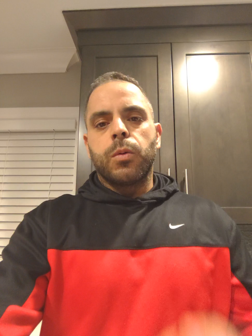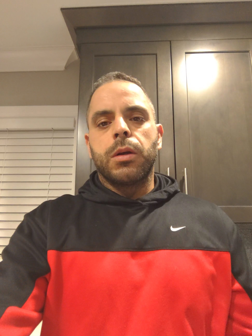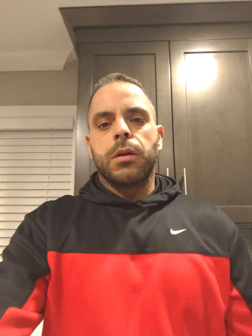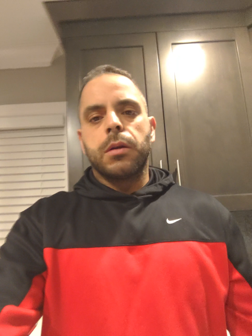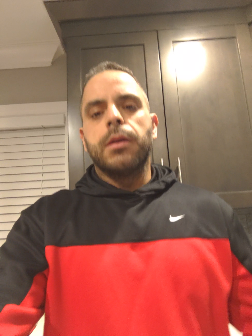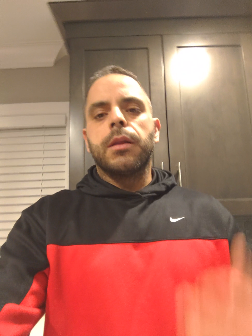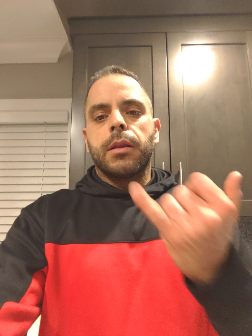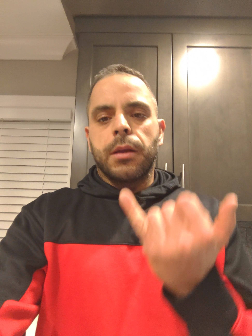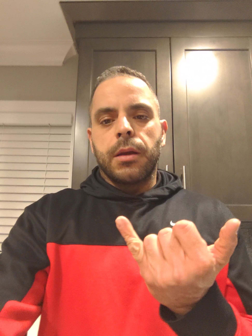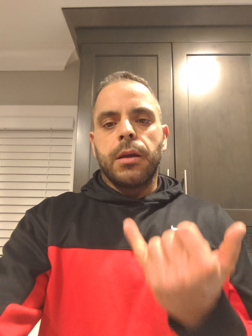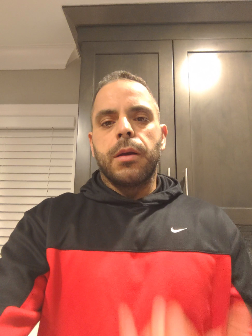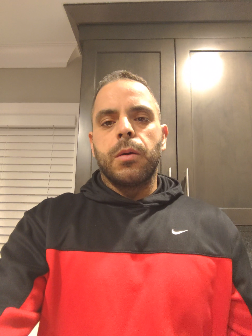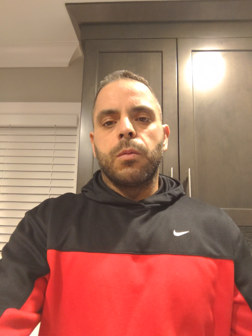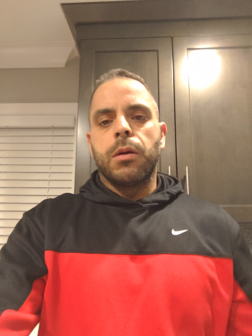now